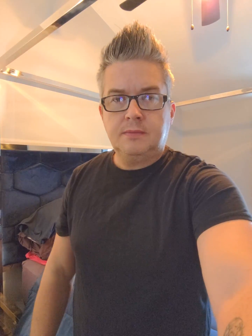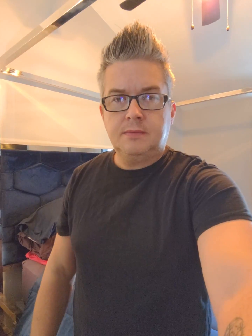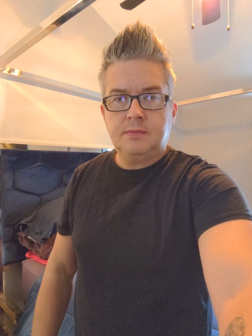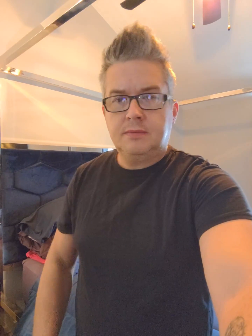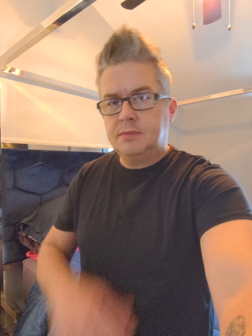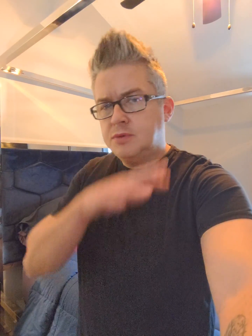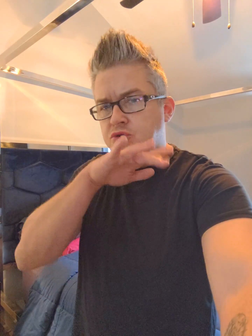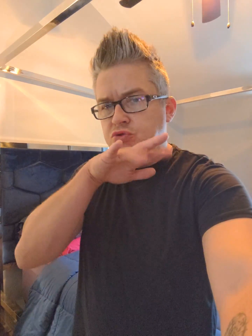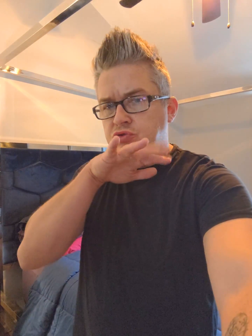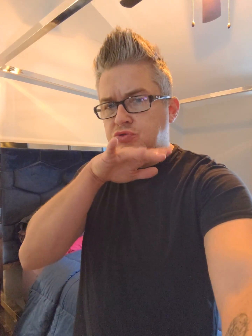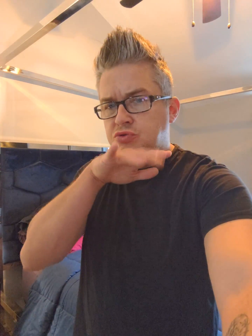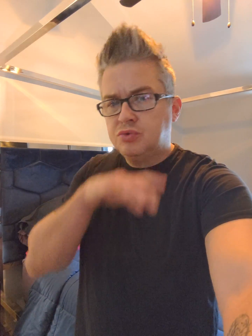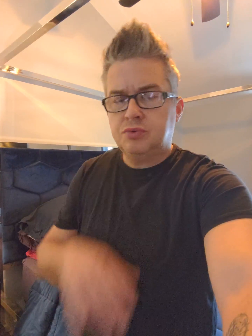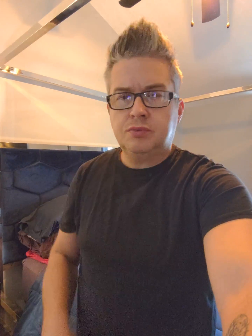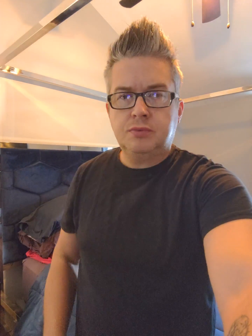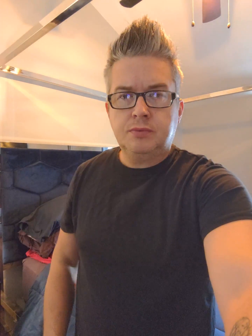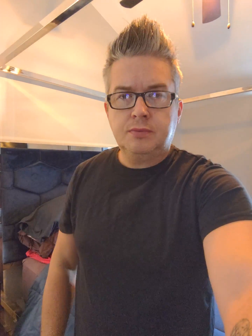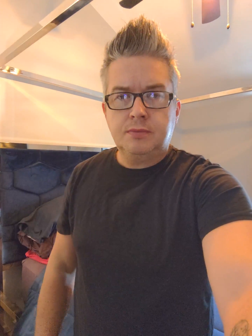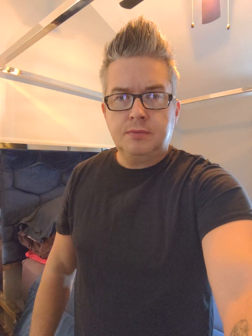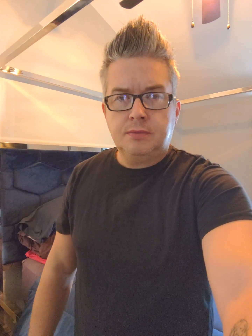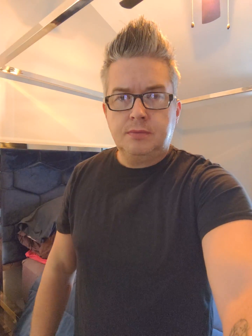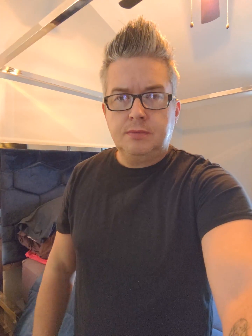naughty